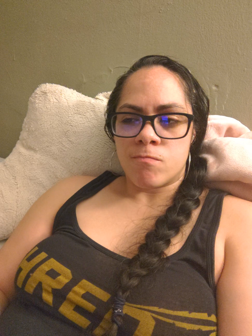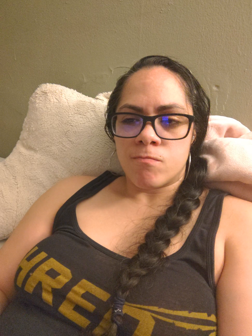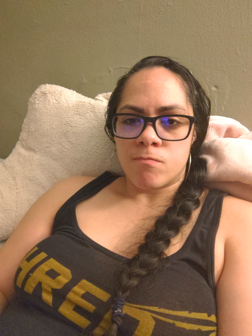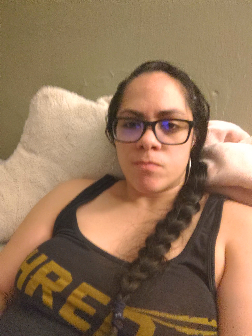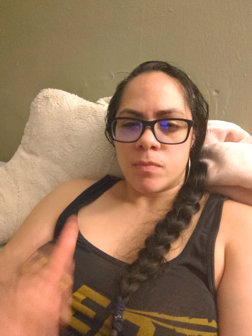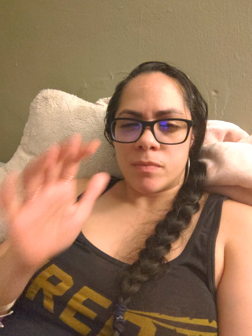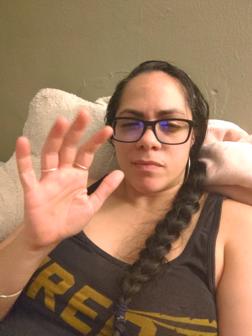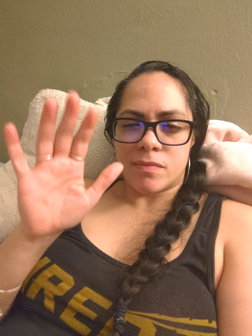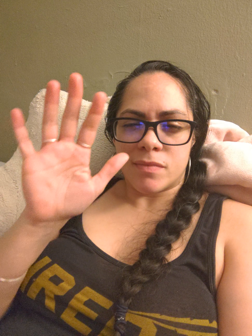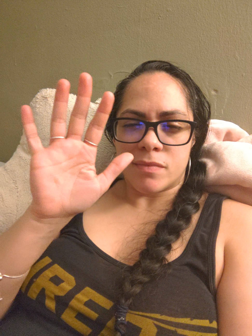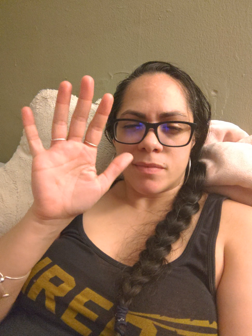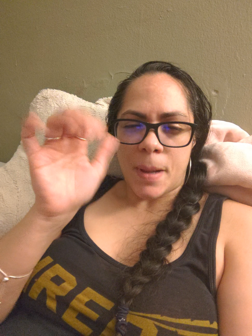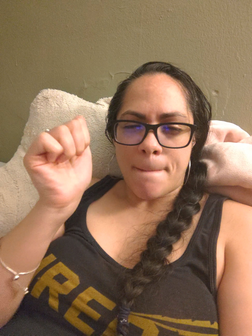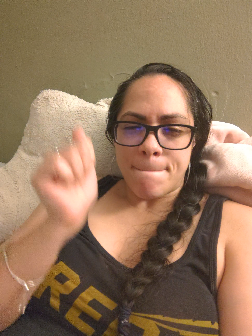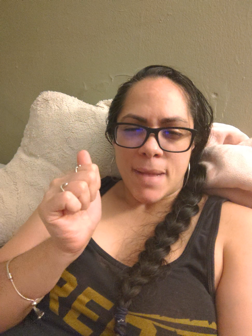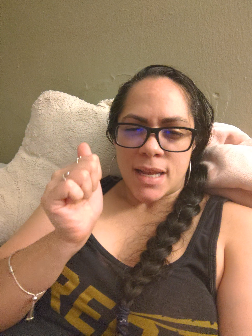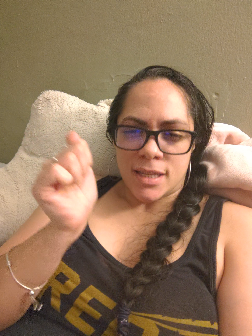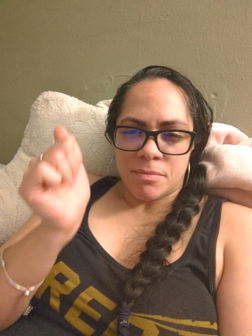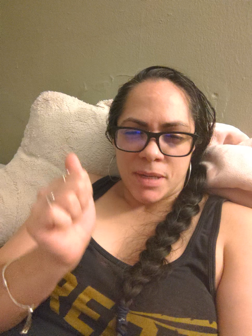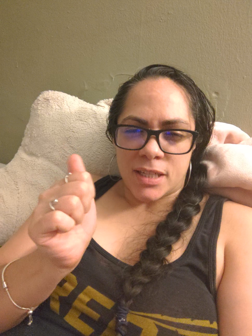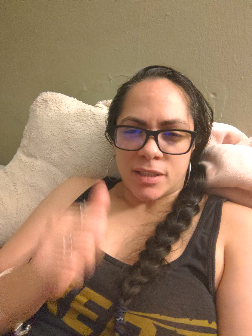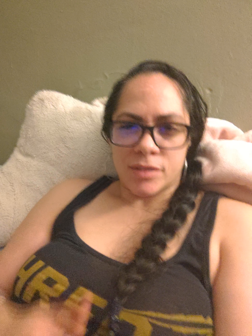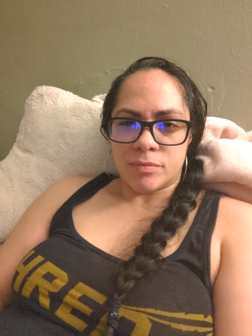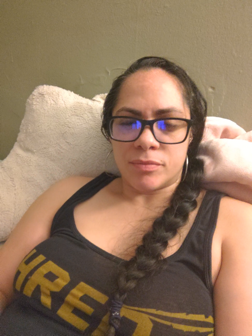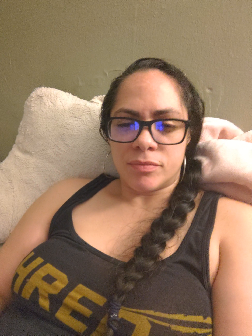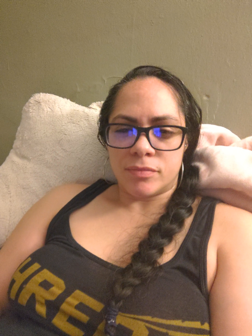mitten